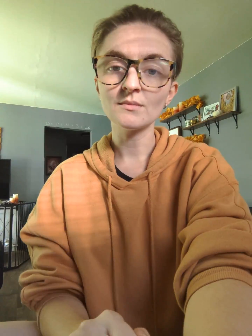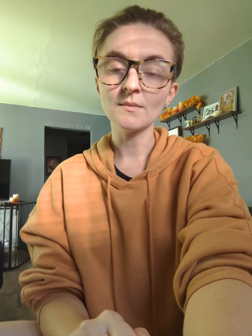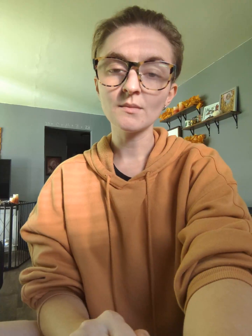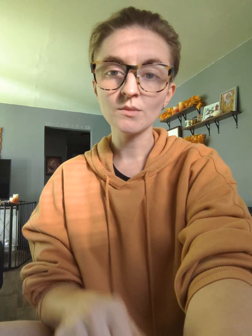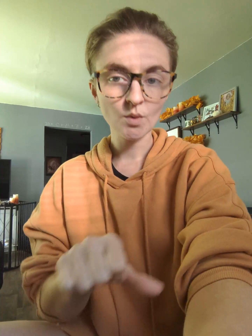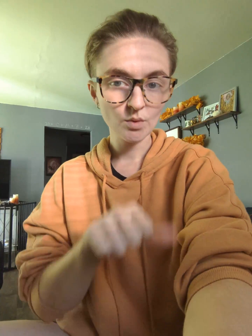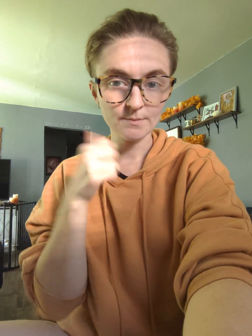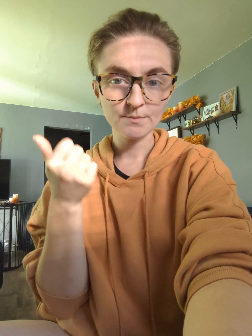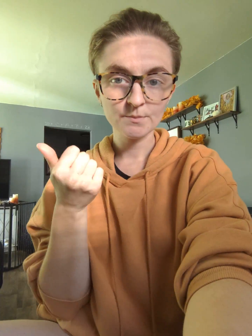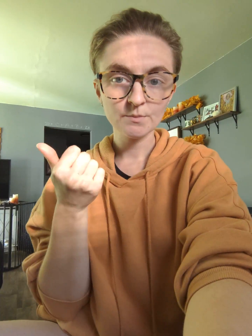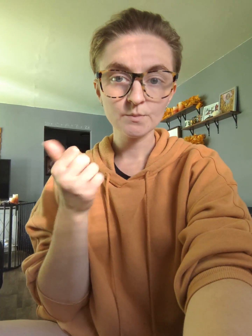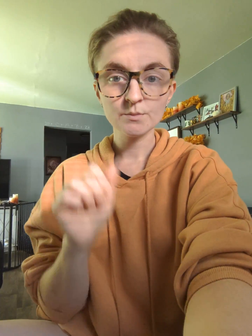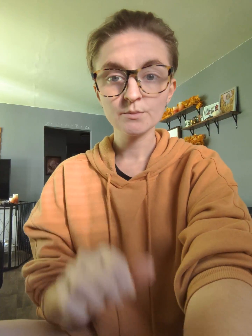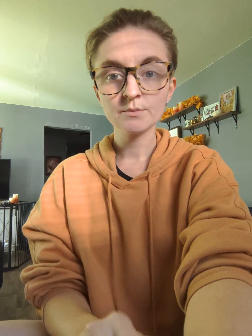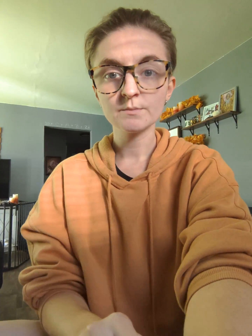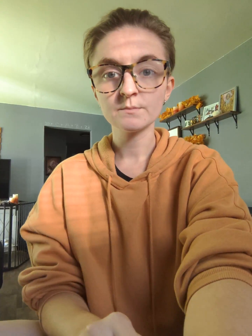other